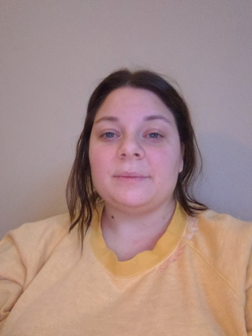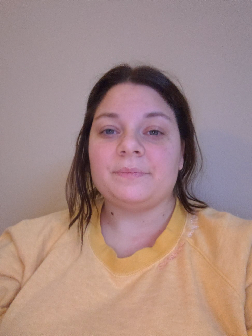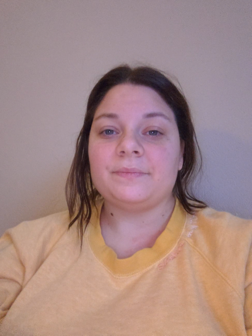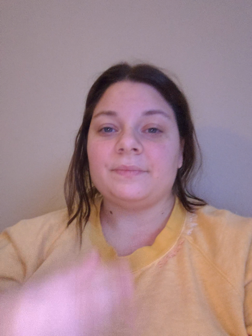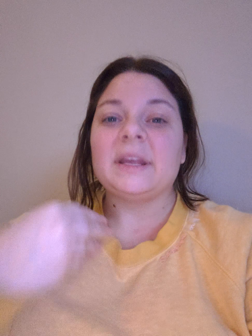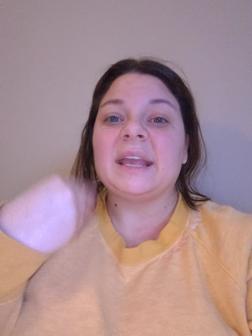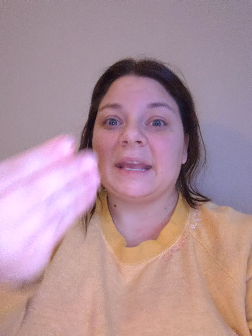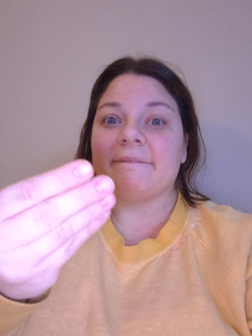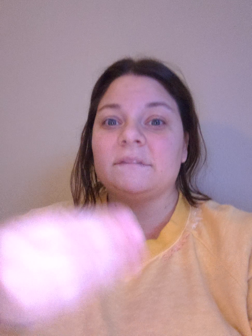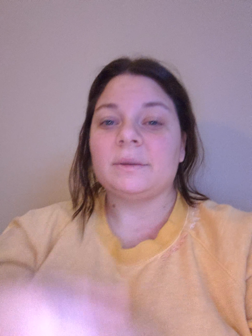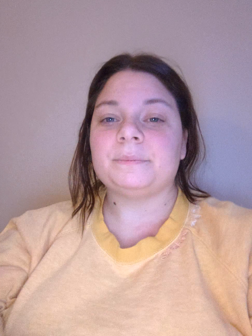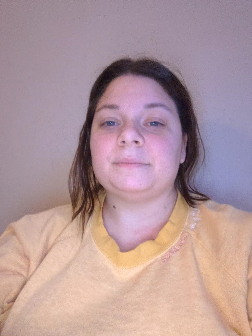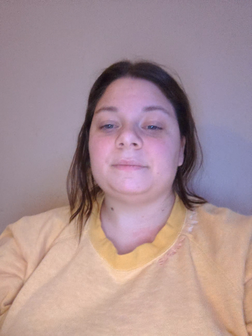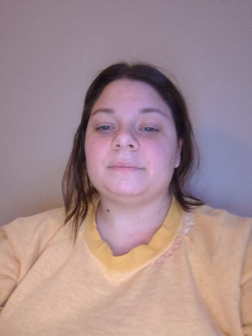give